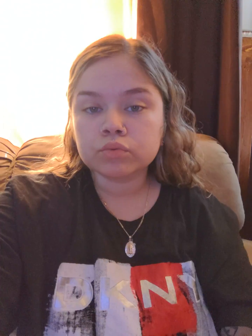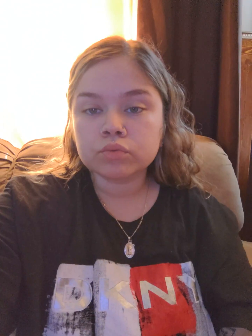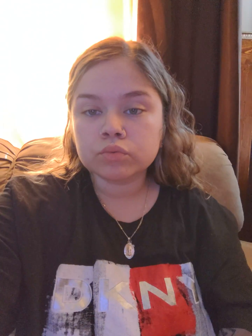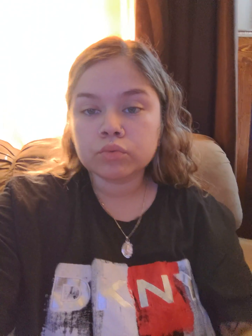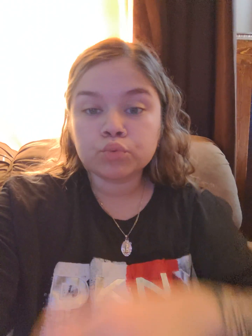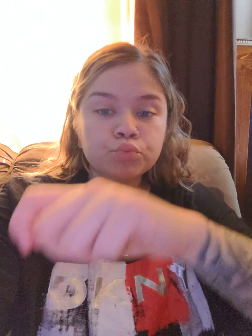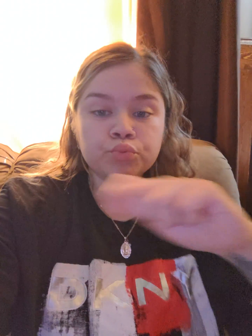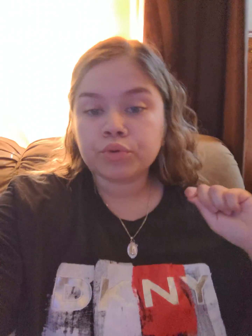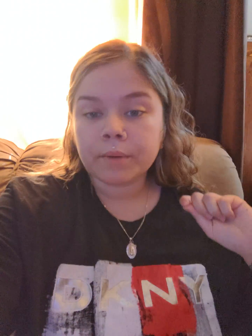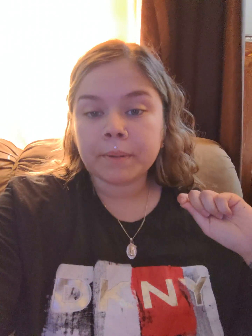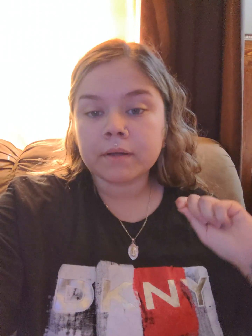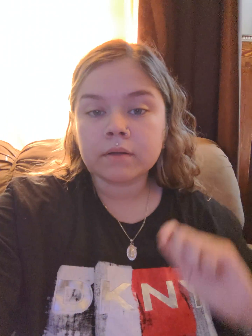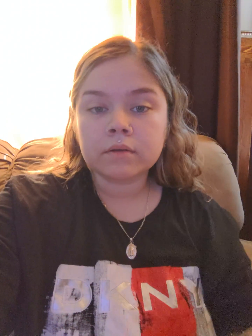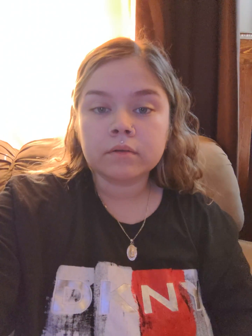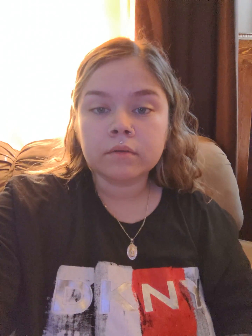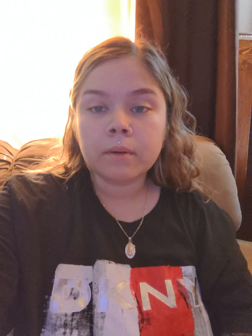rip